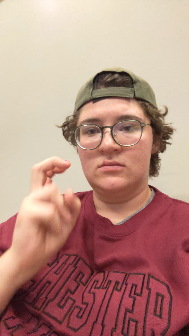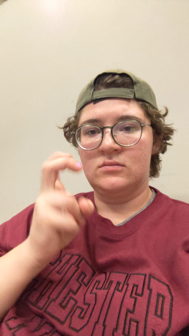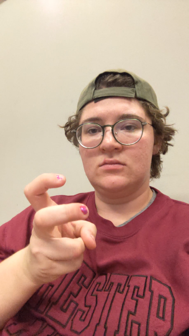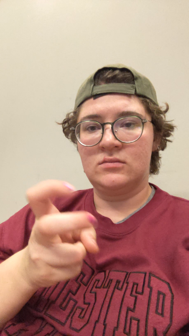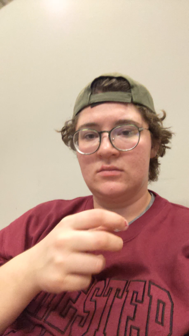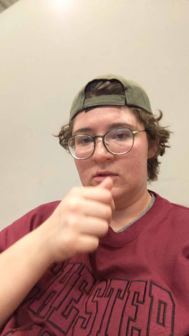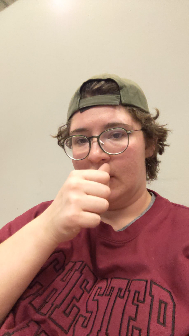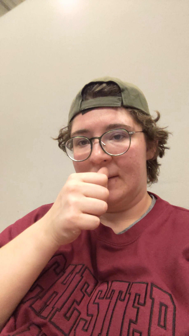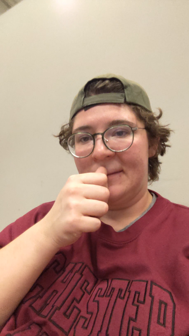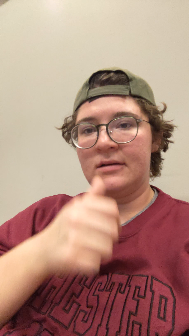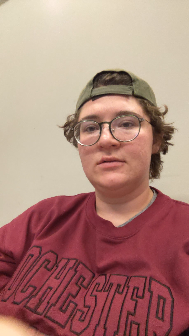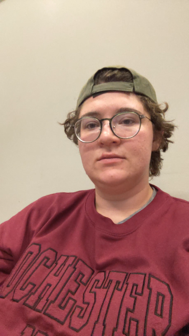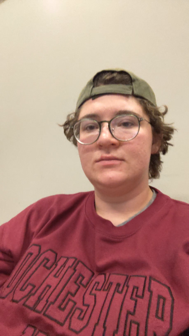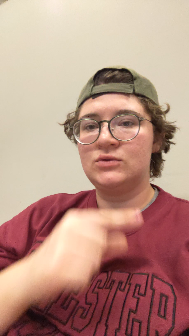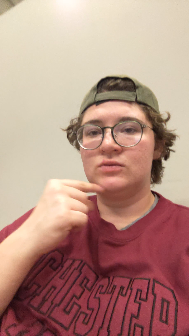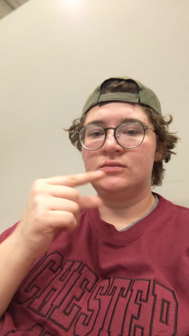glue